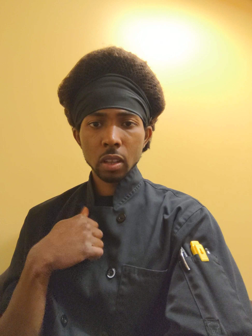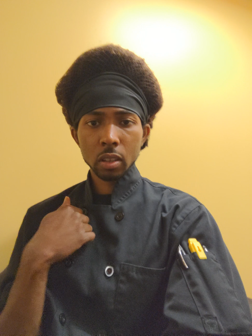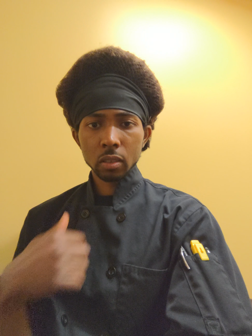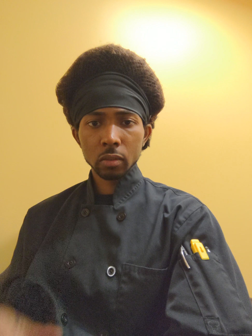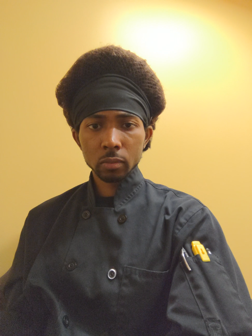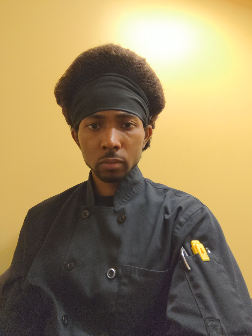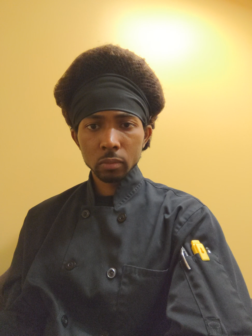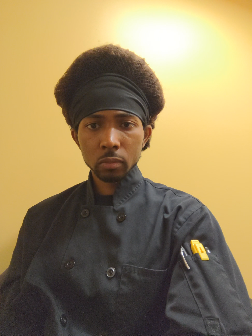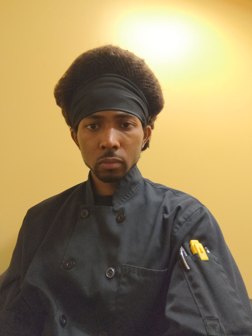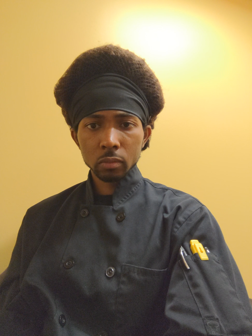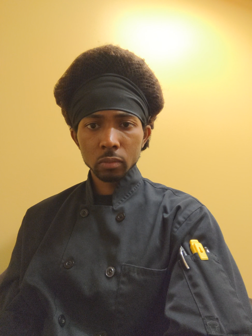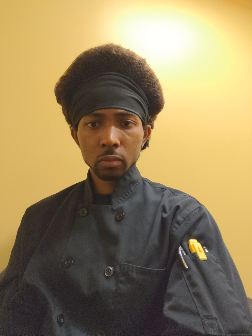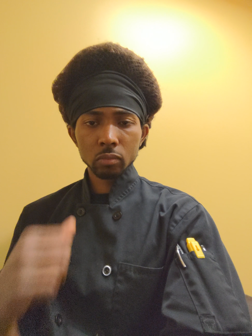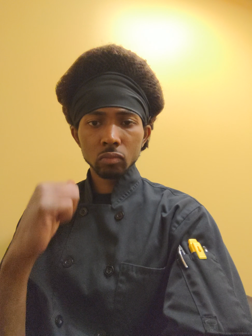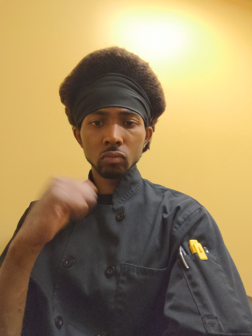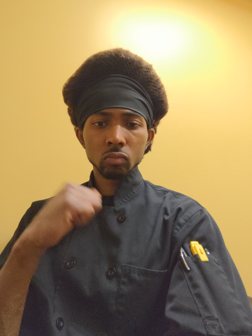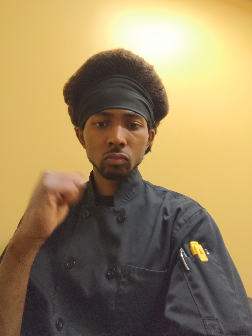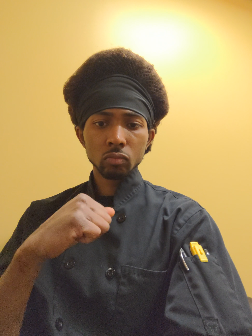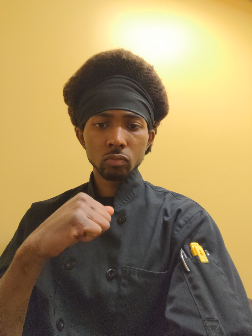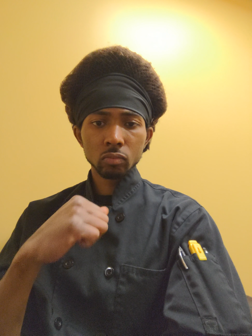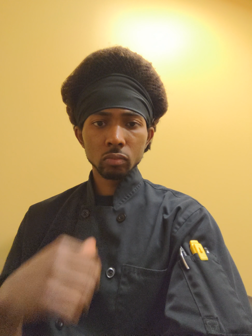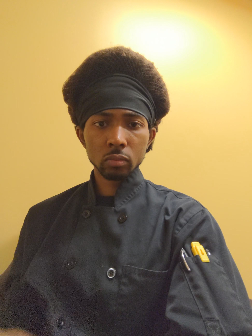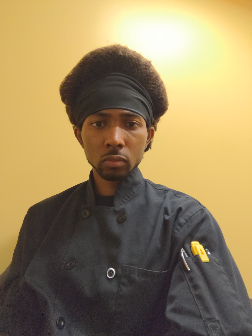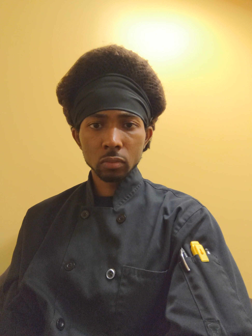rock